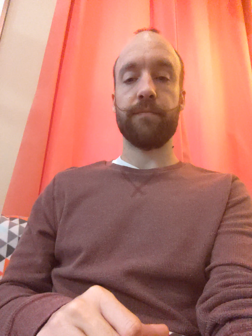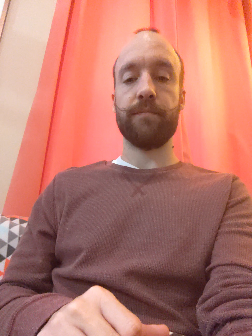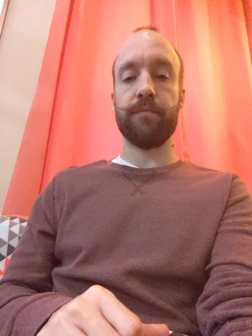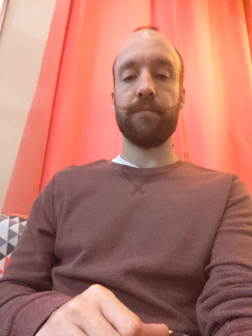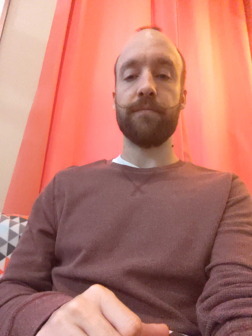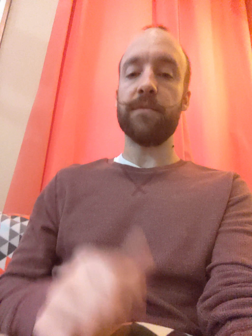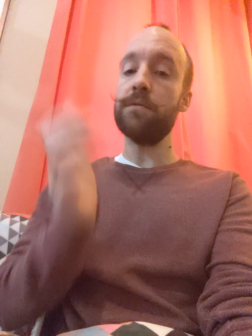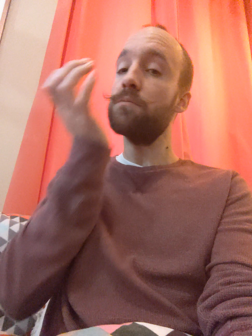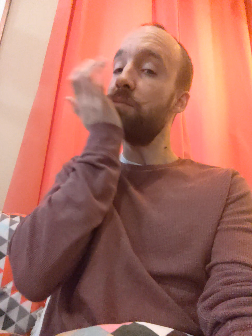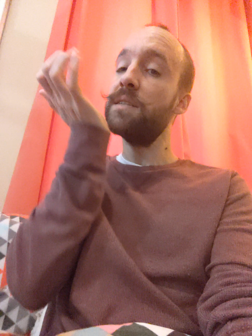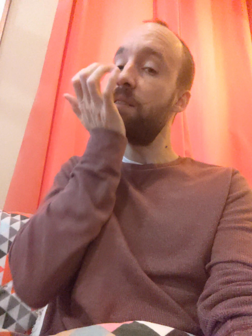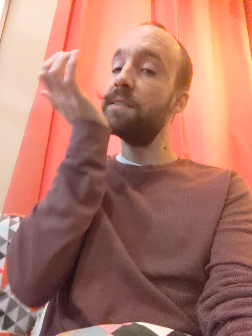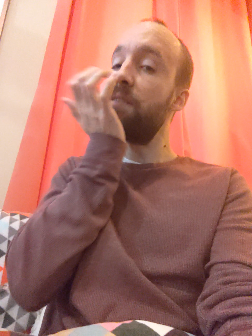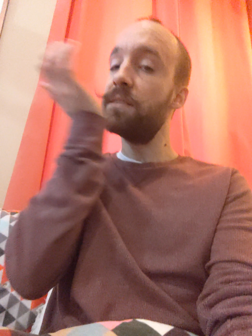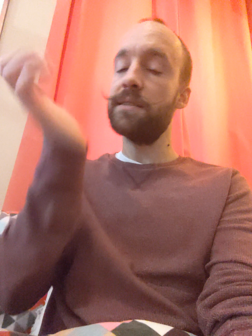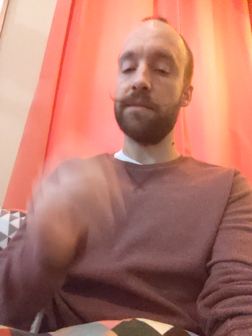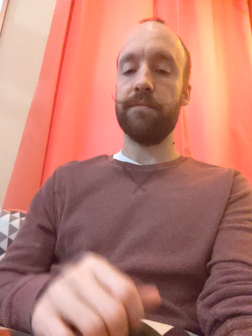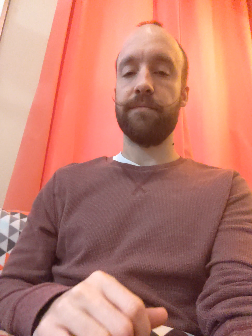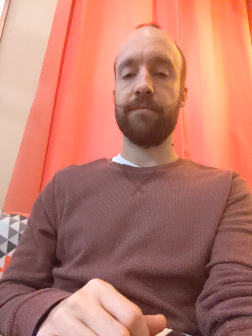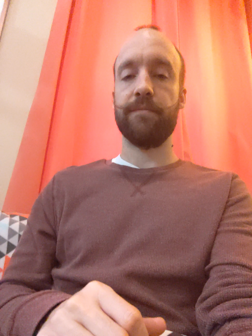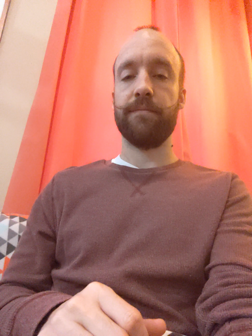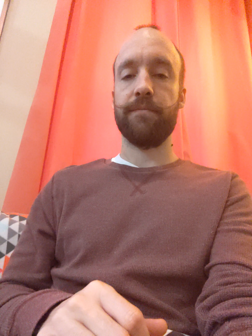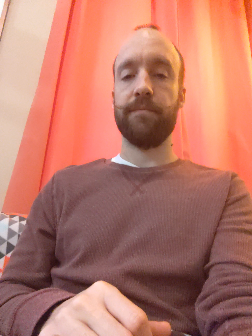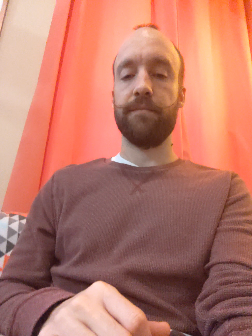grass